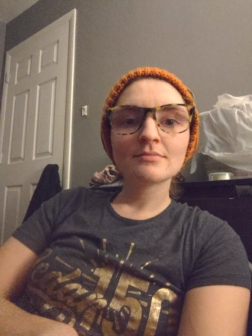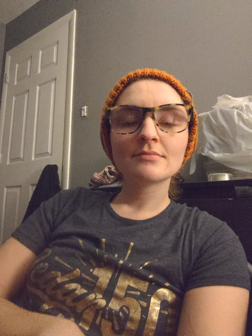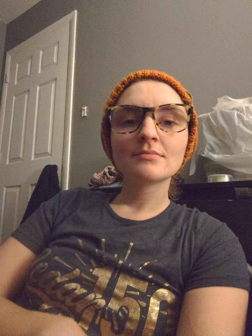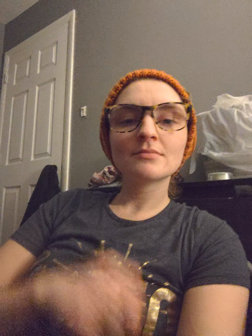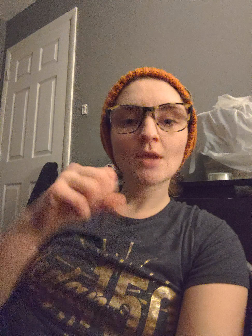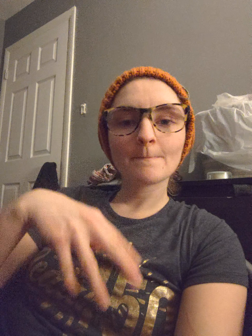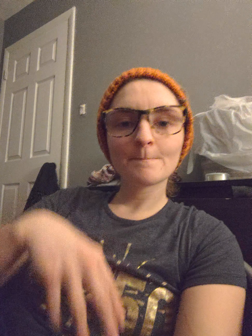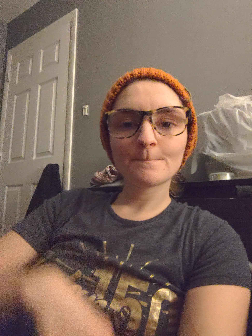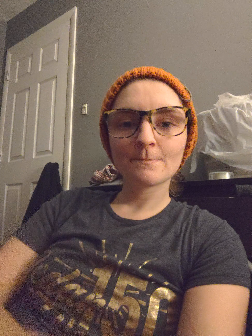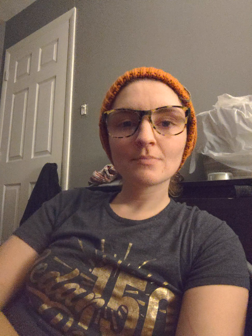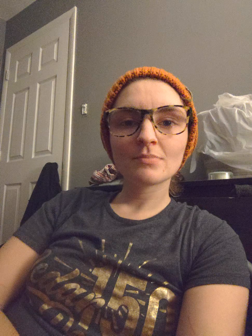drop